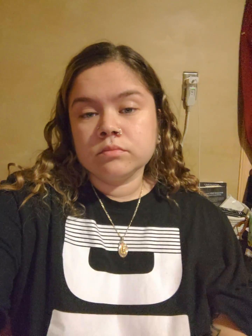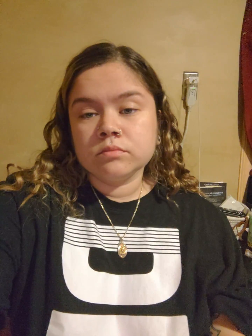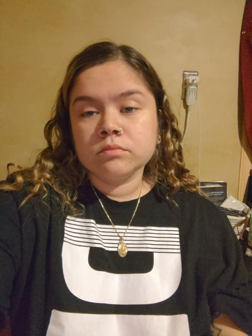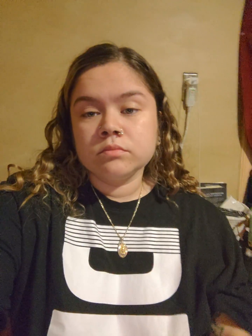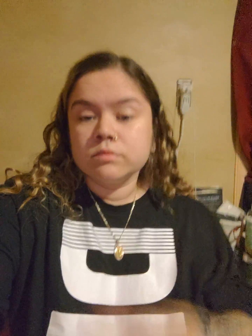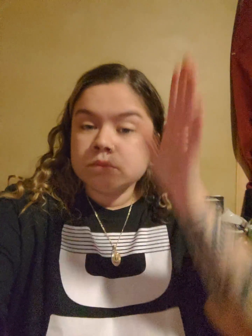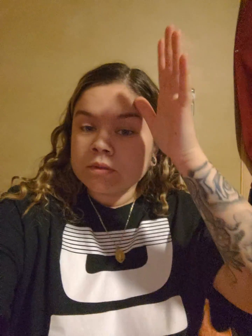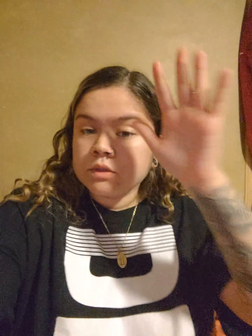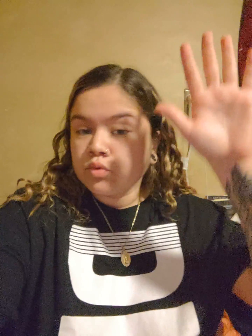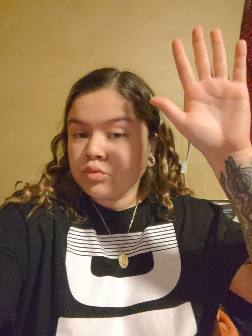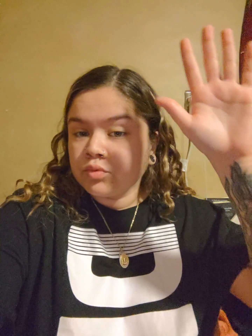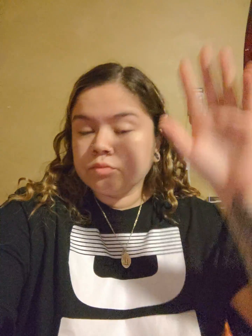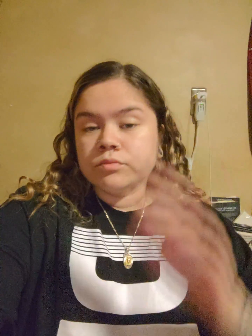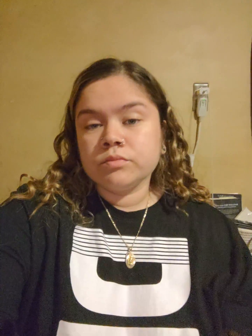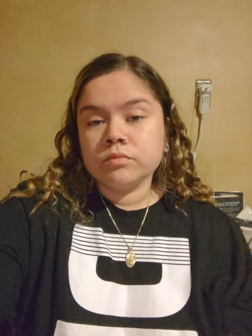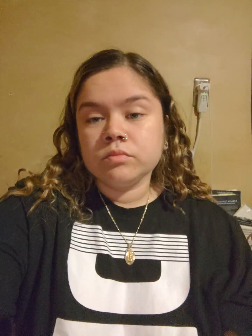deer